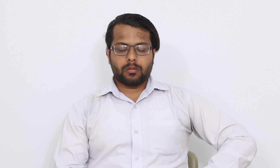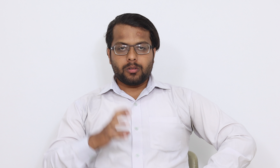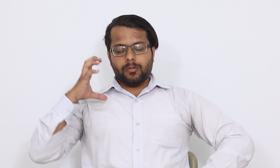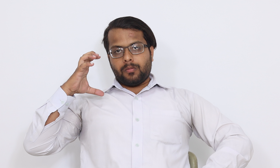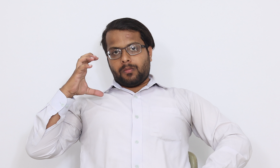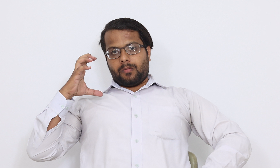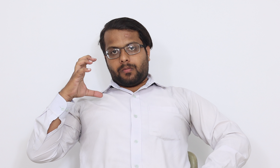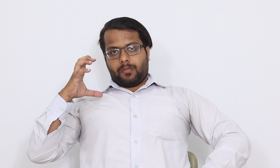stiff